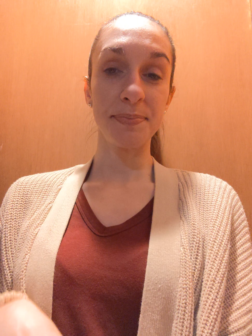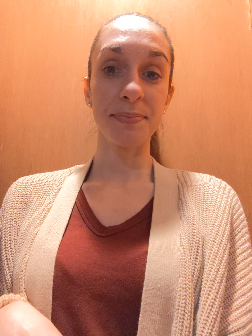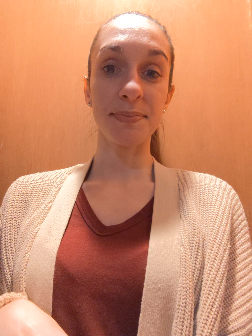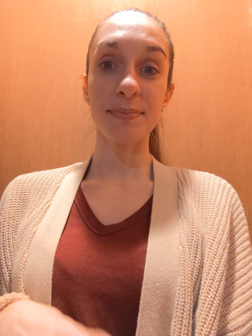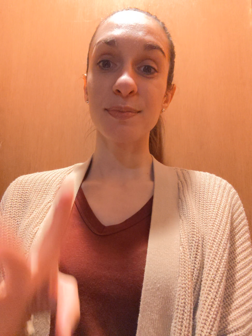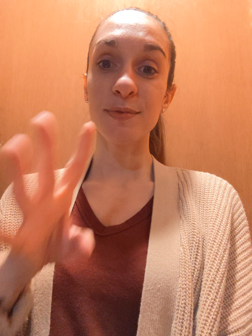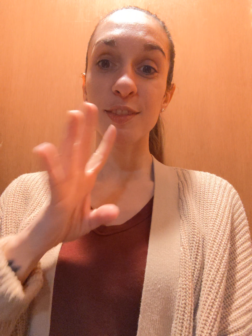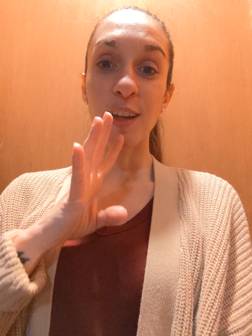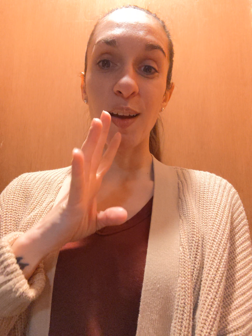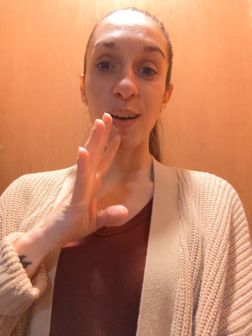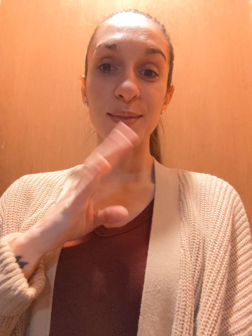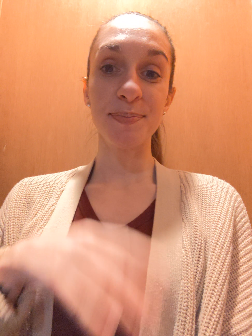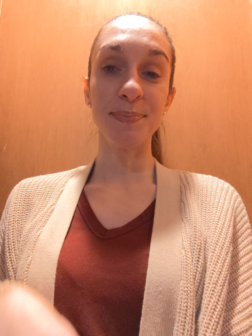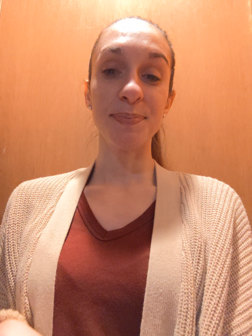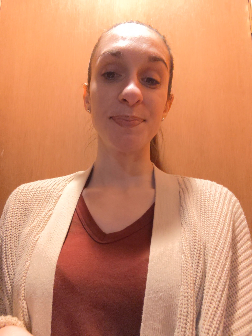talk